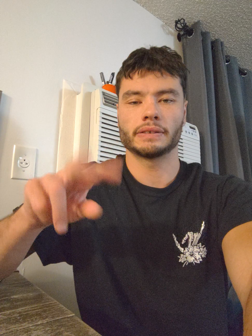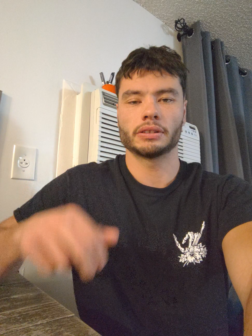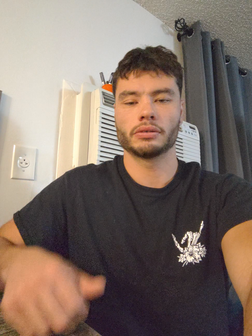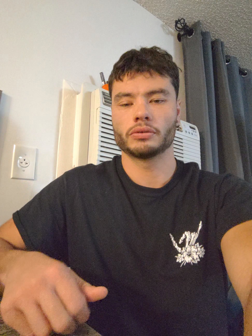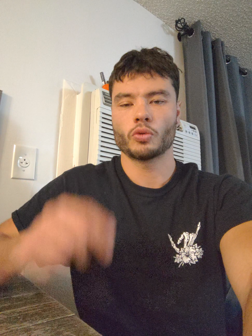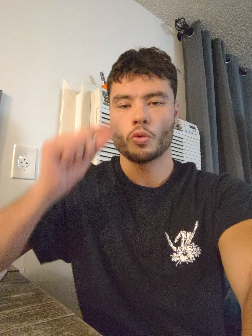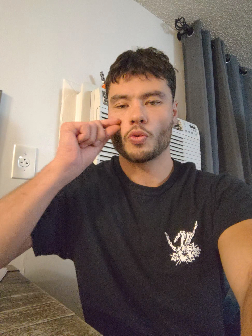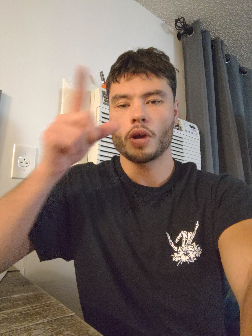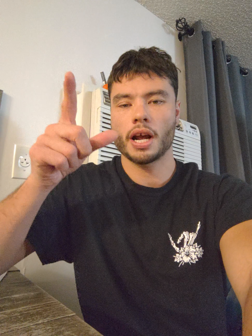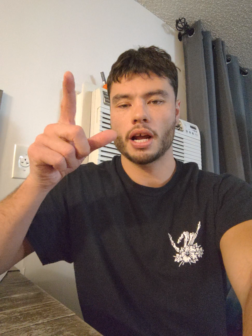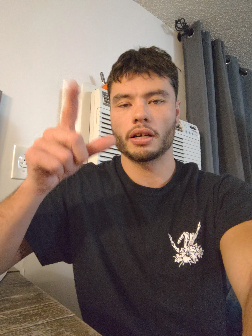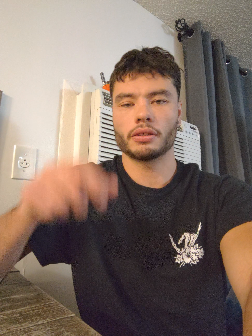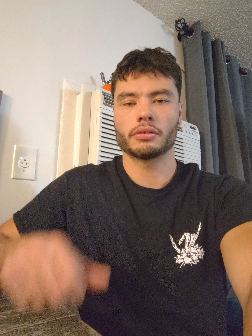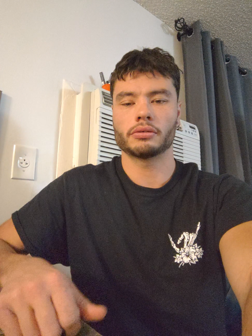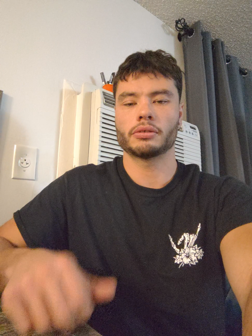wake